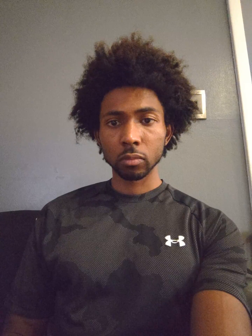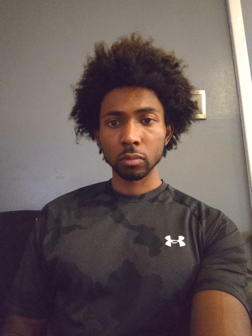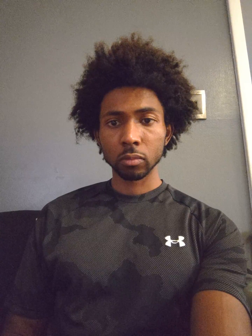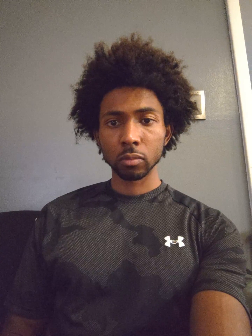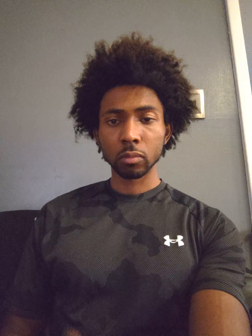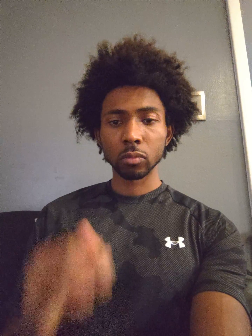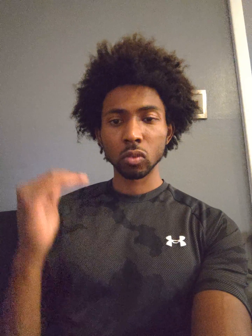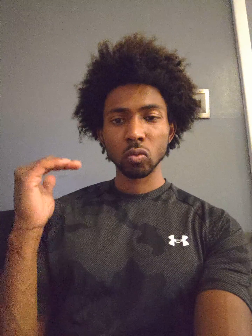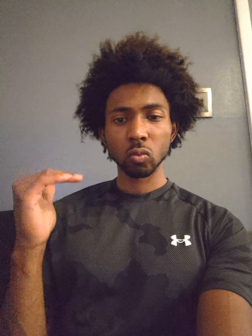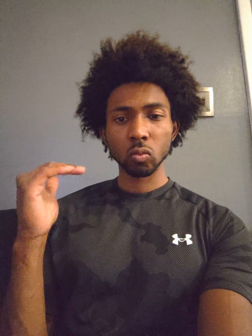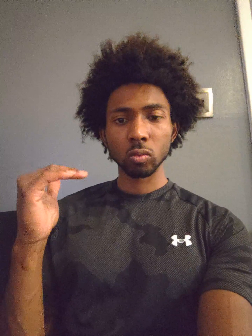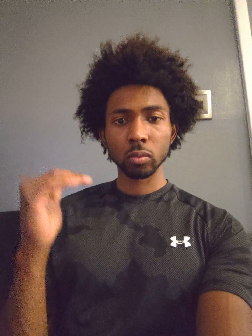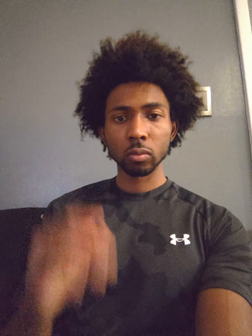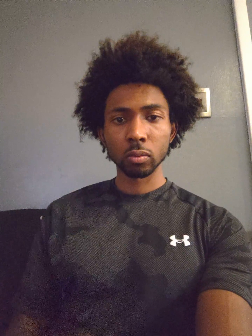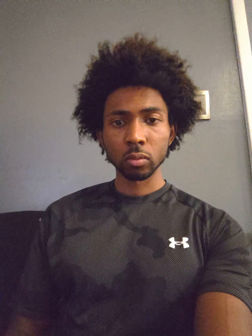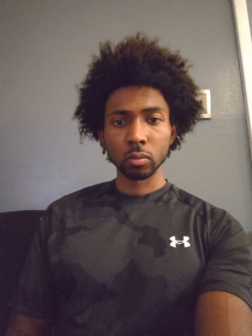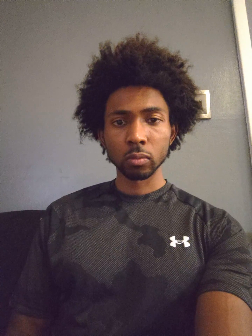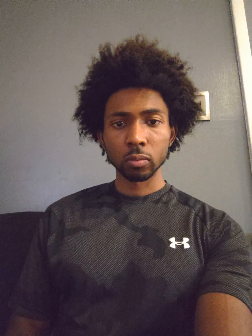little